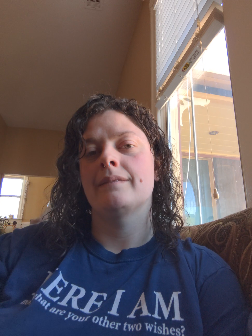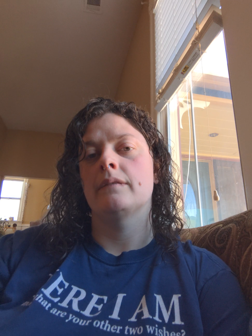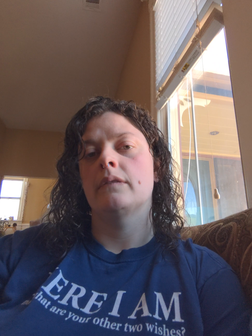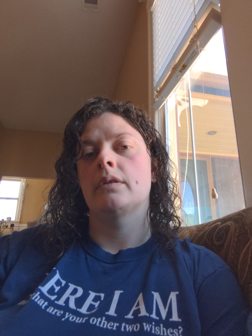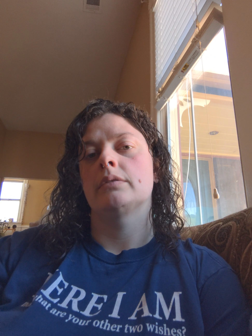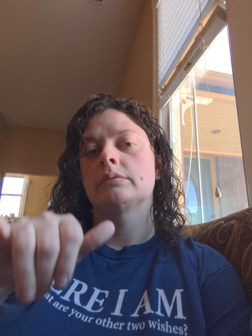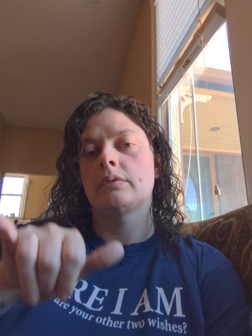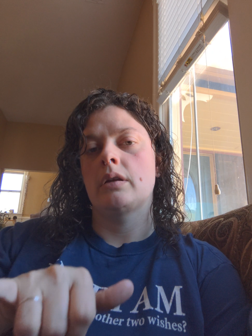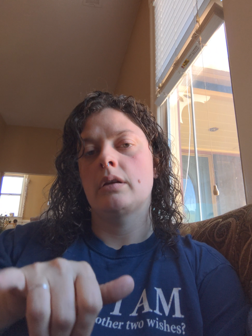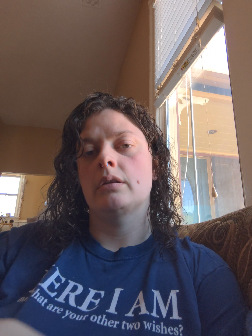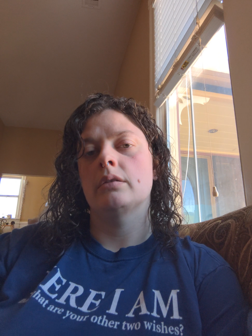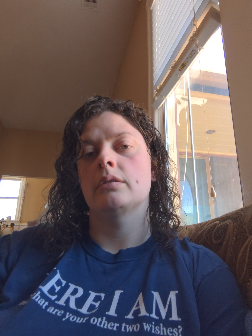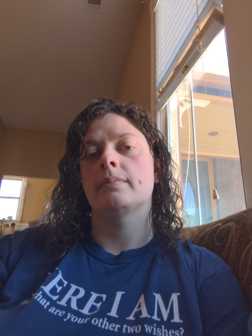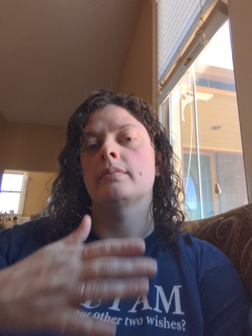stay